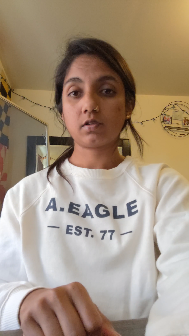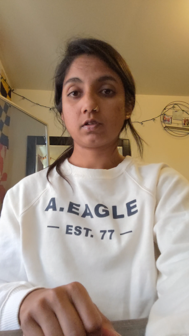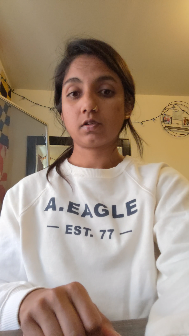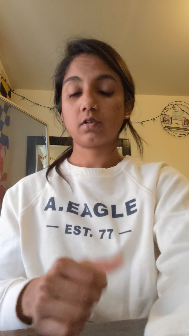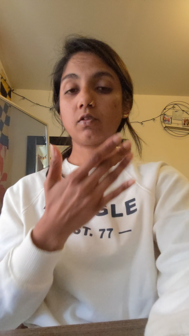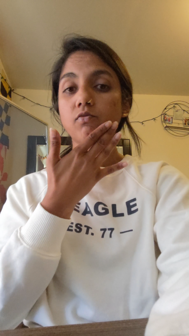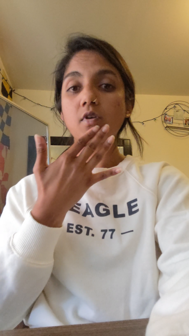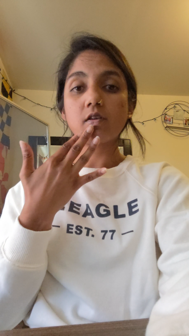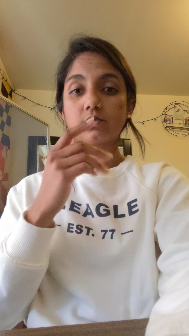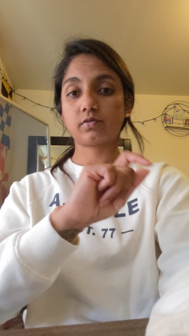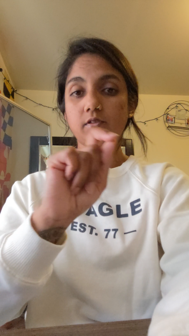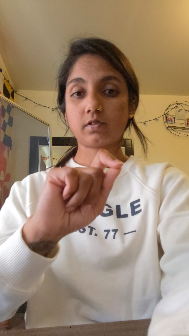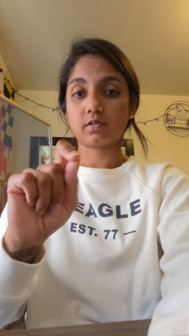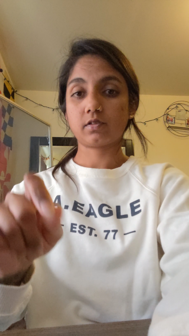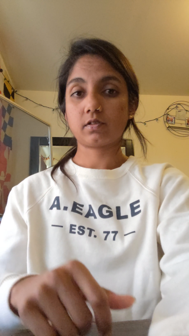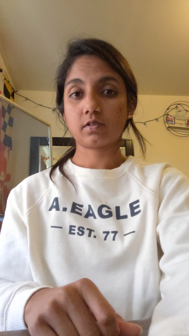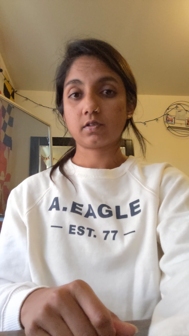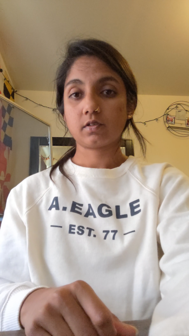crayon